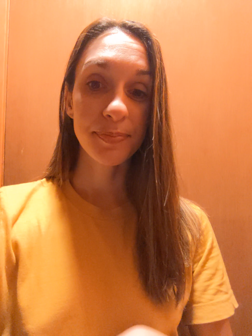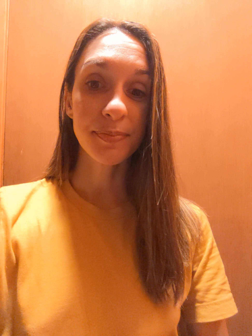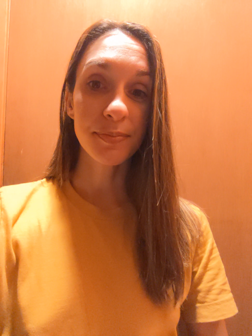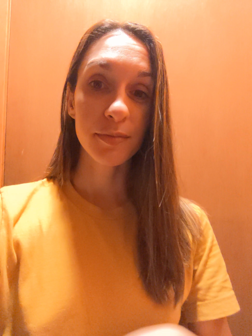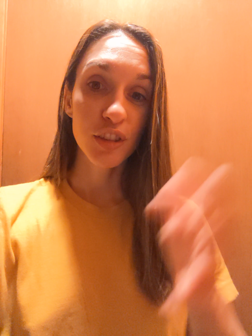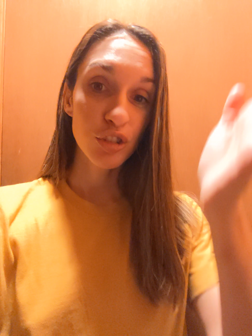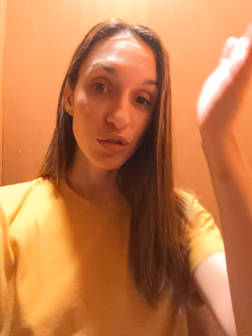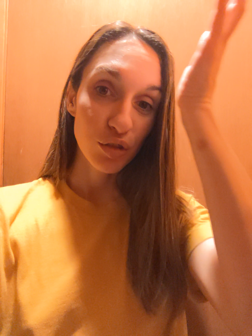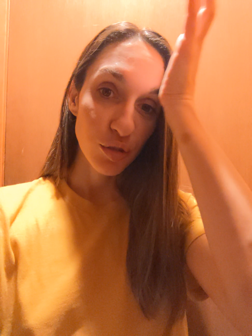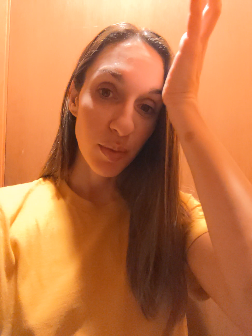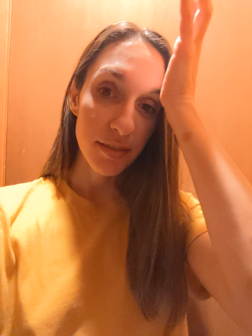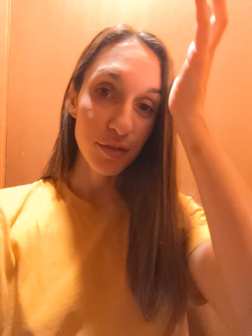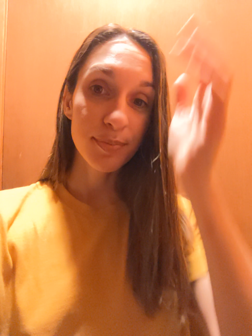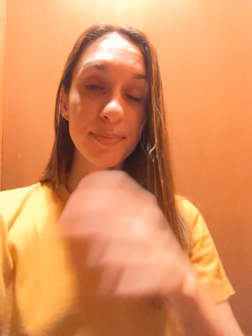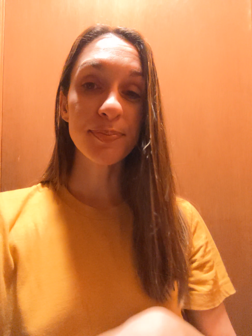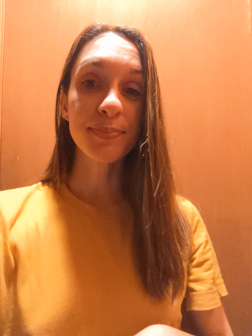garbage